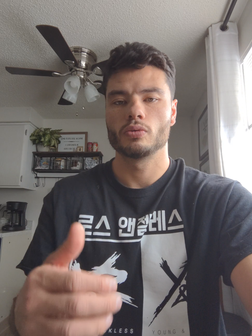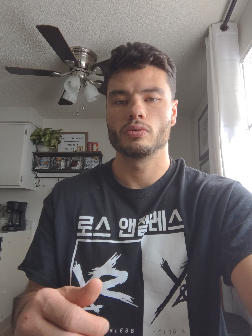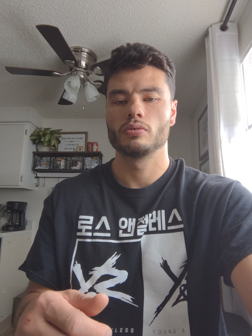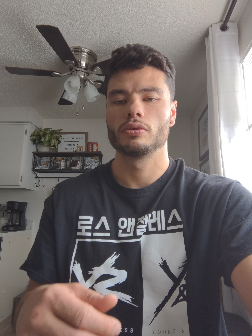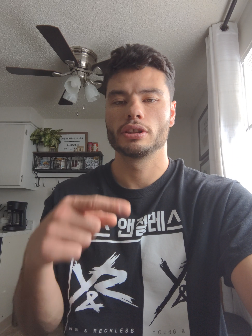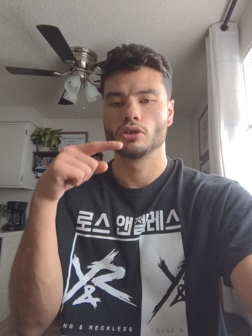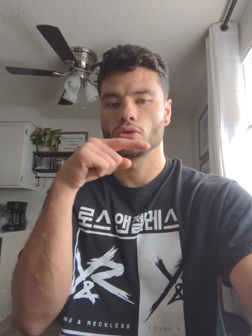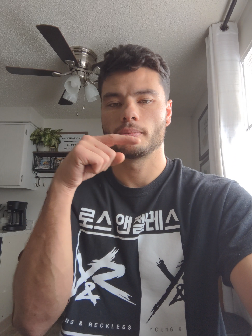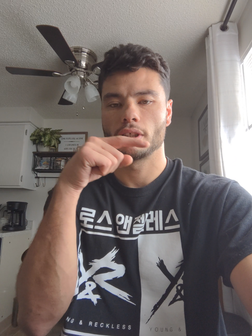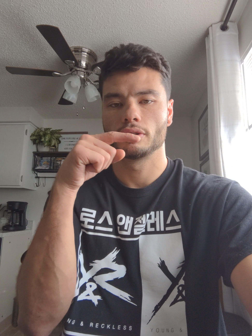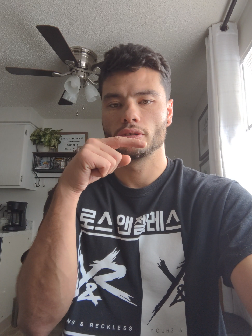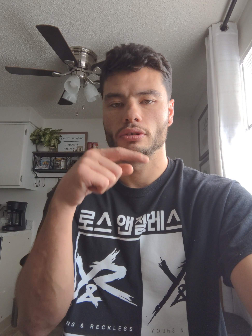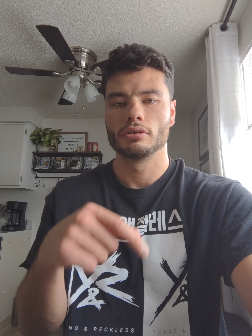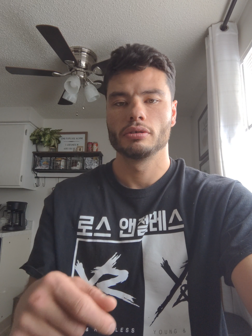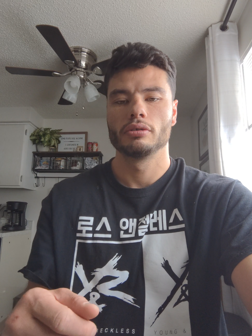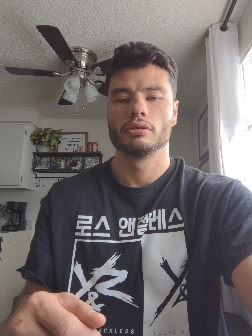toothbrush